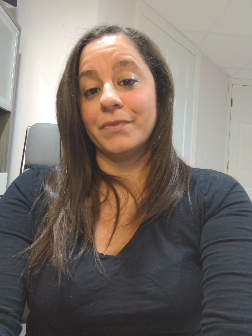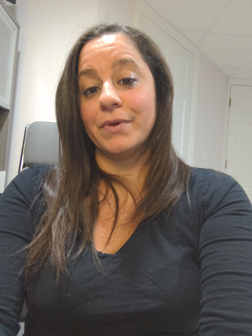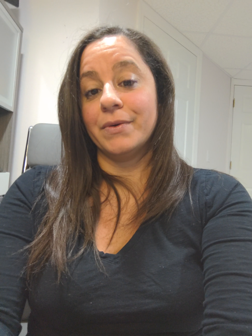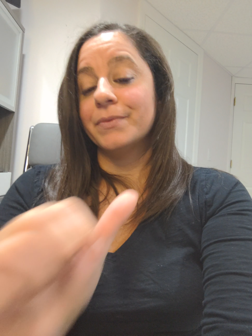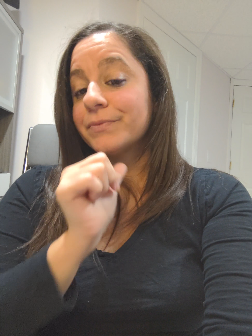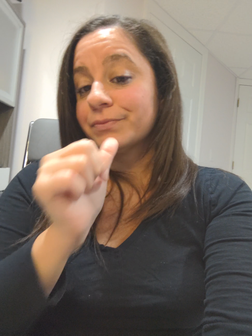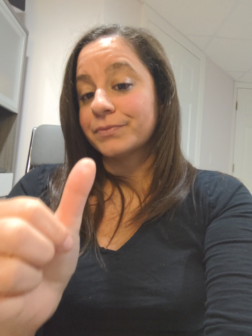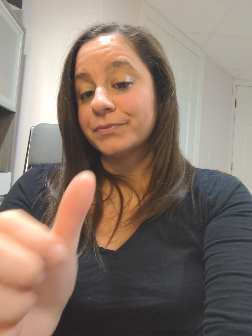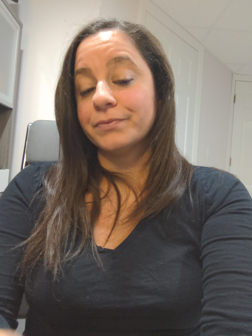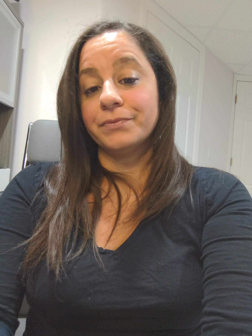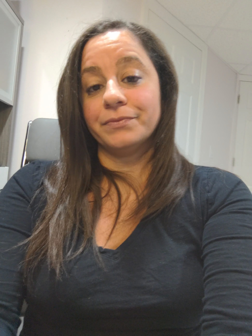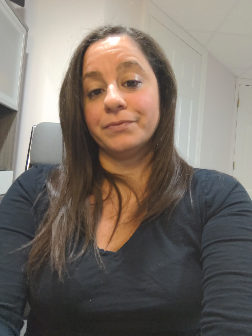not